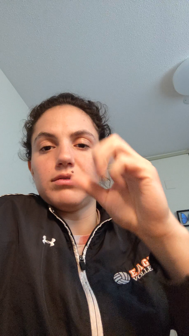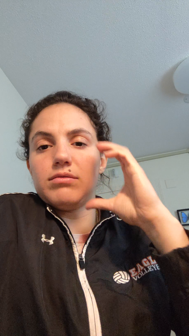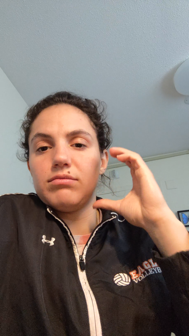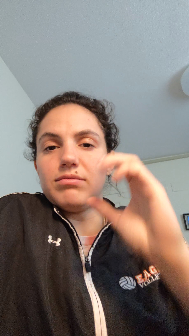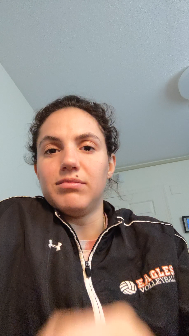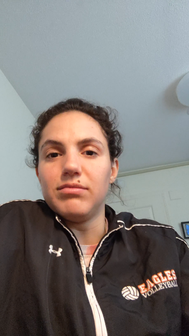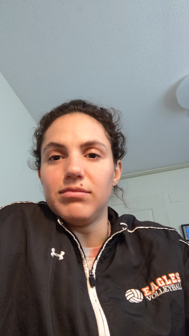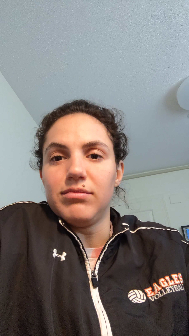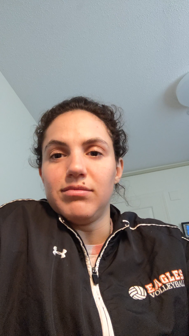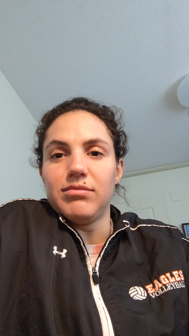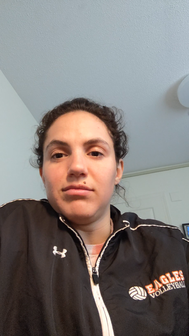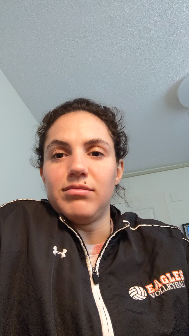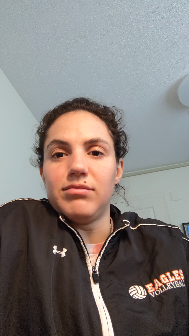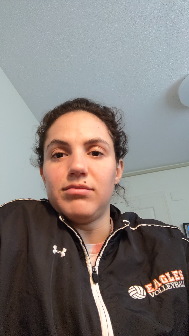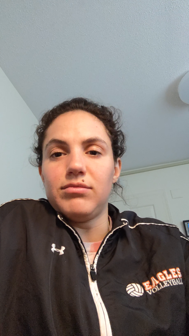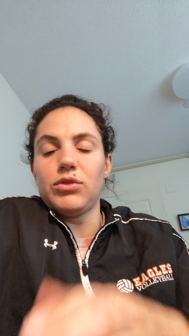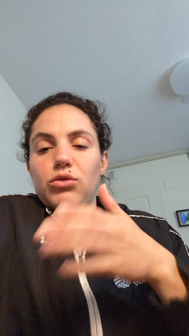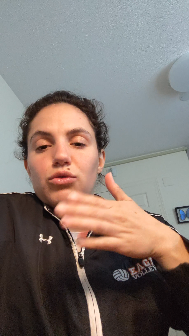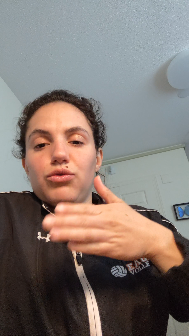cook